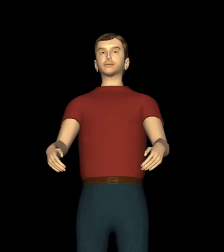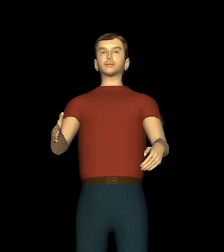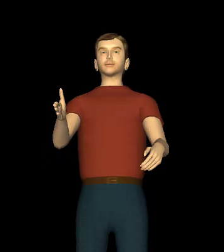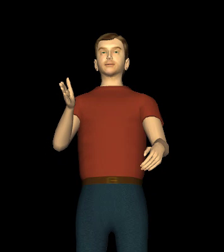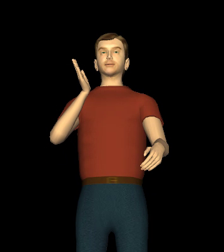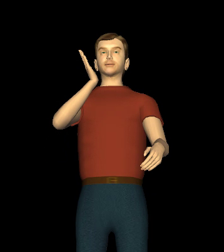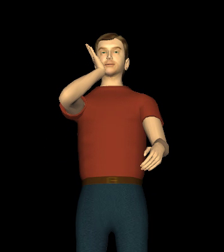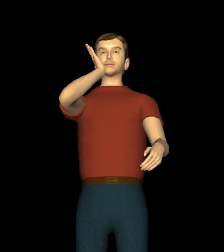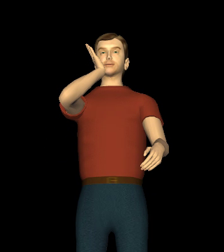ينام